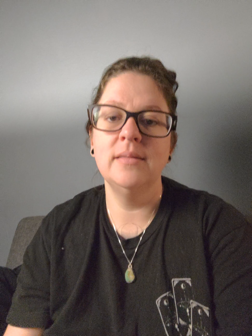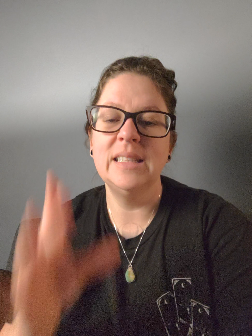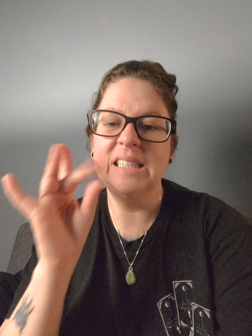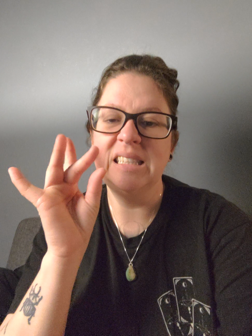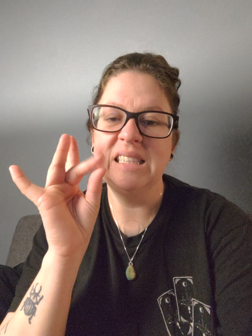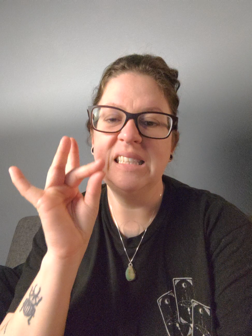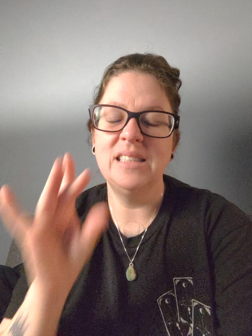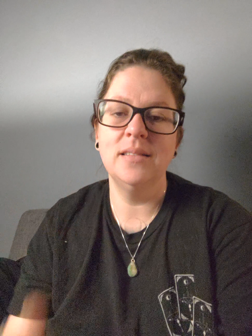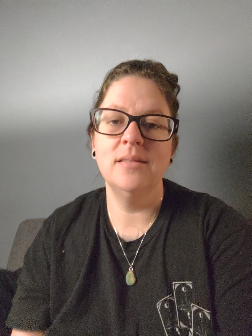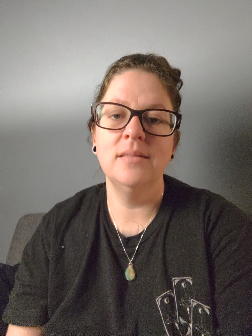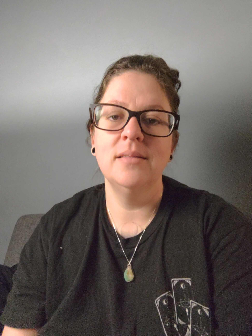sticky